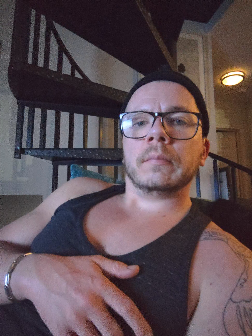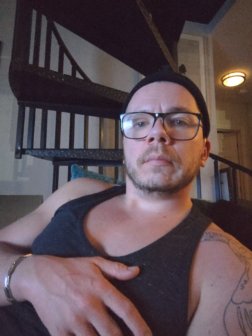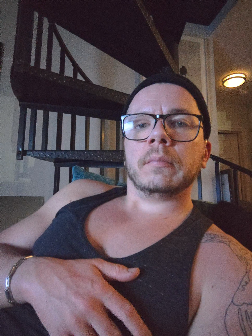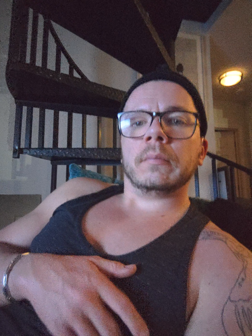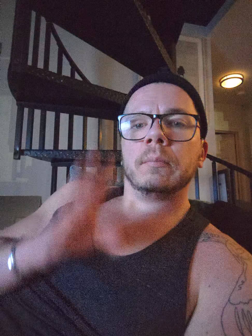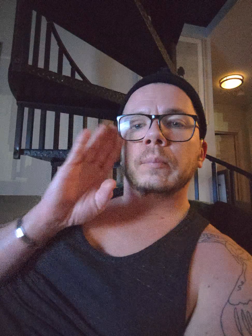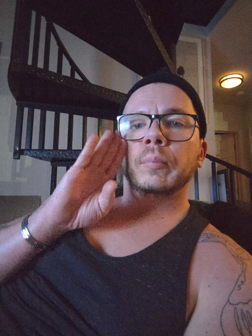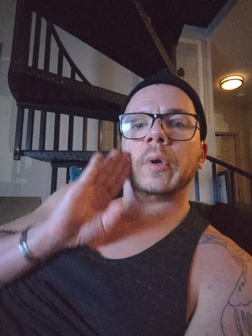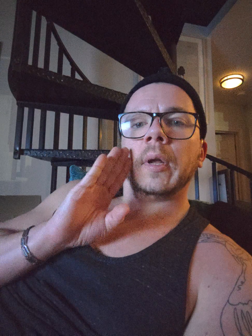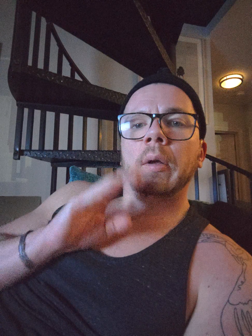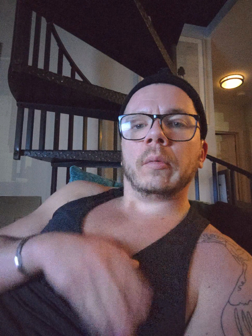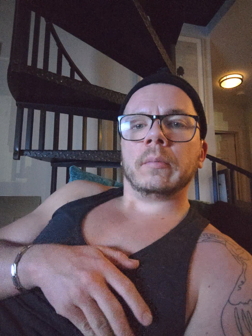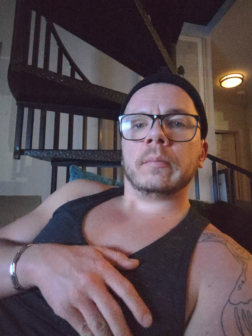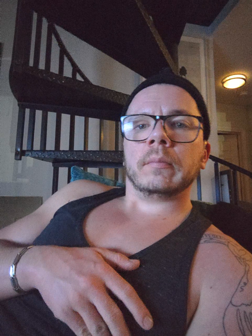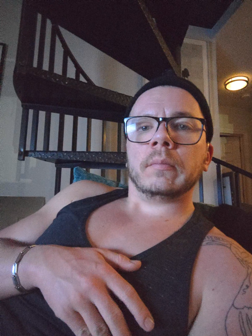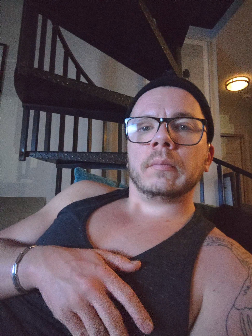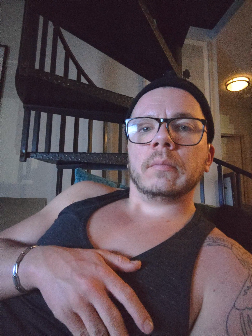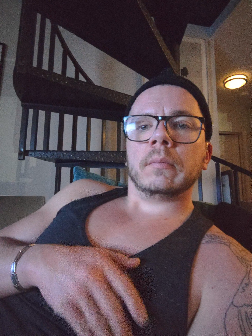brown